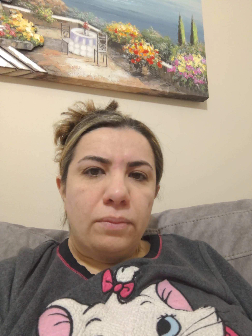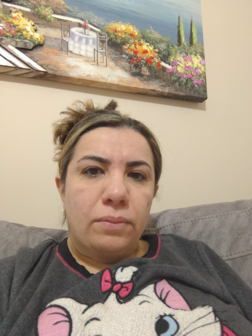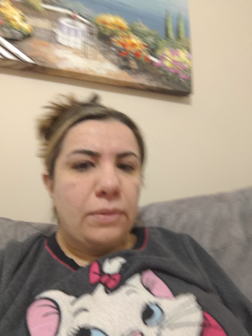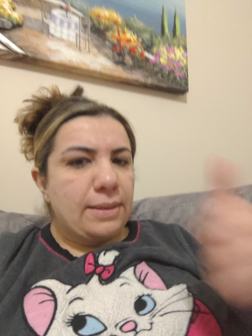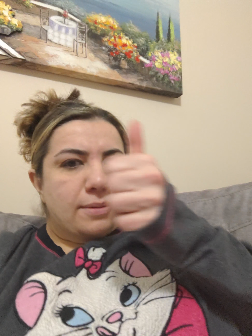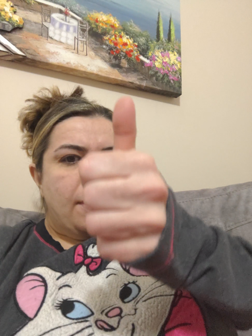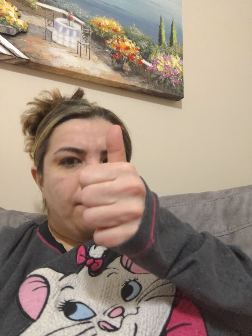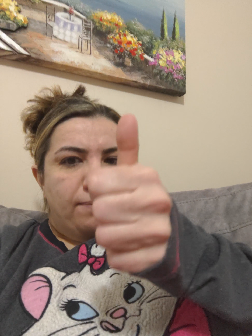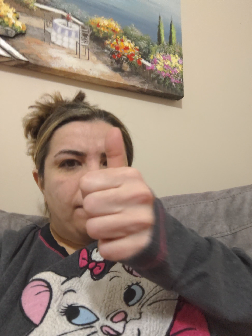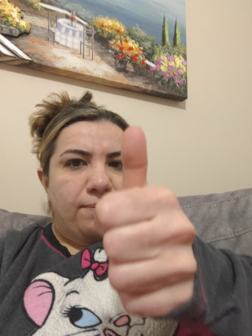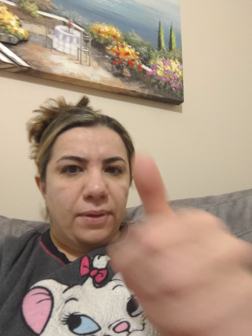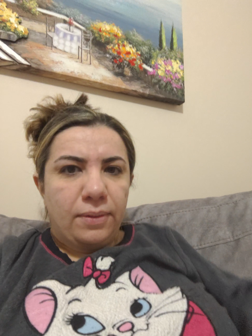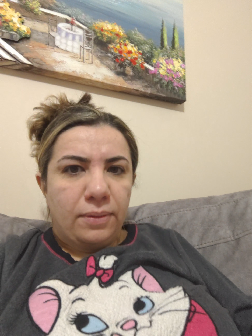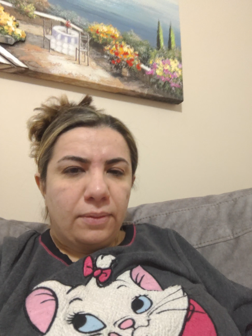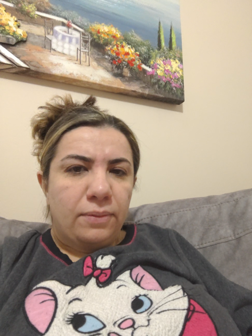yourself